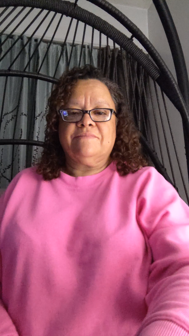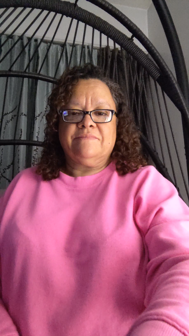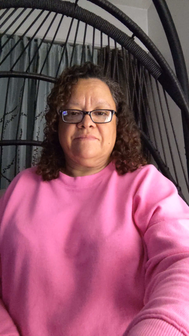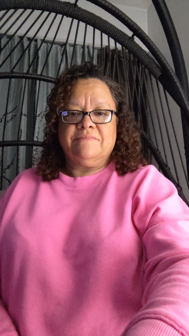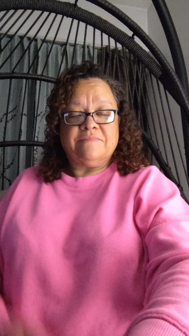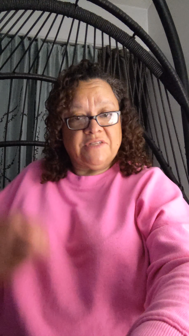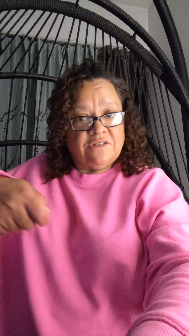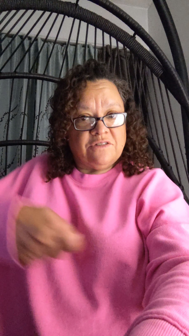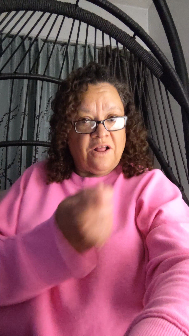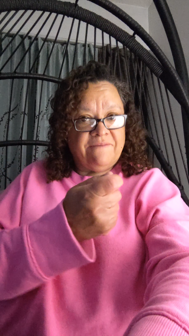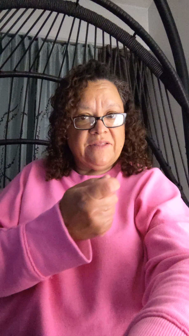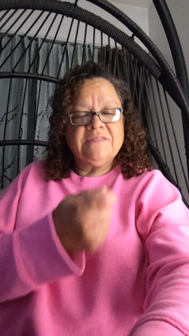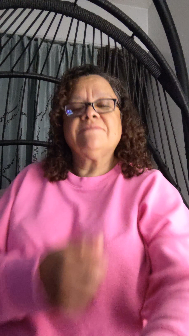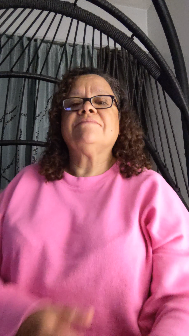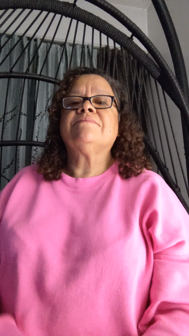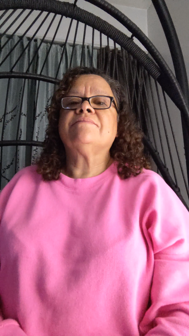shovel